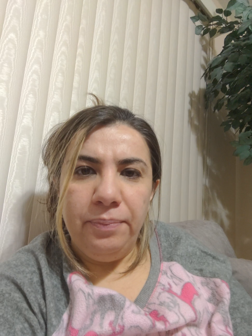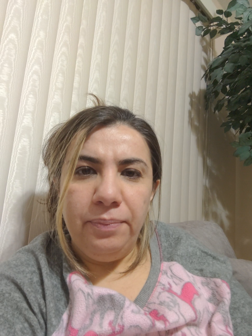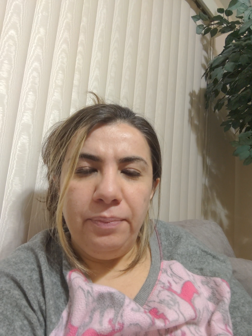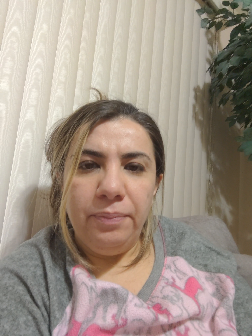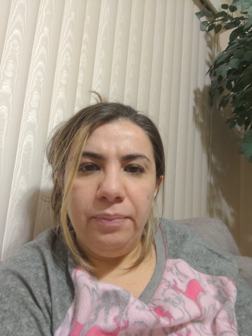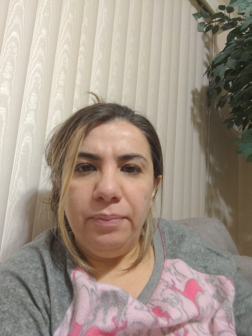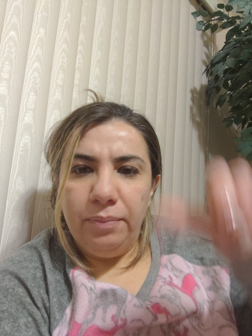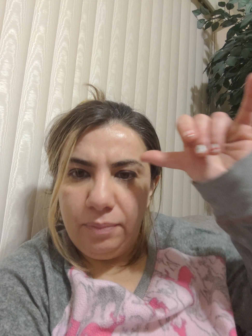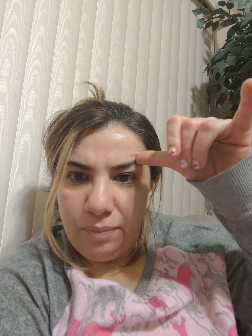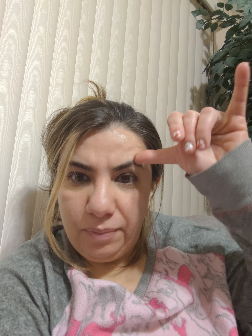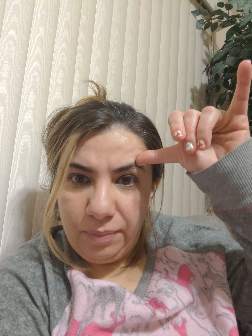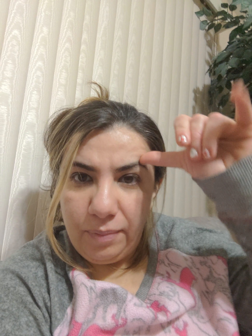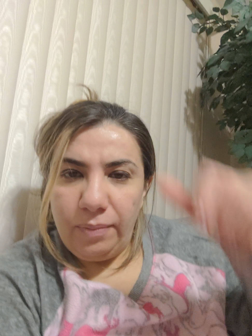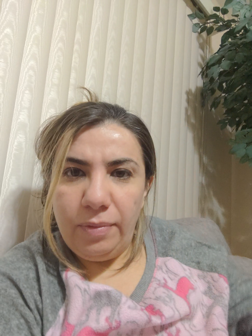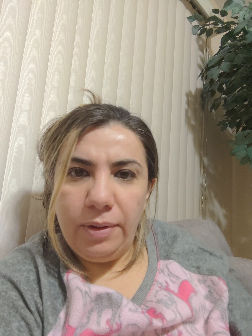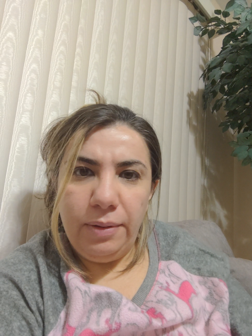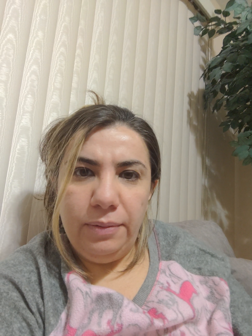cow